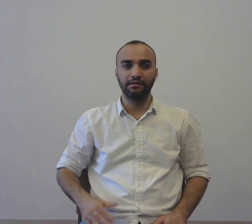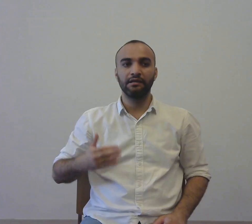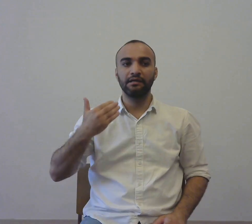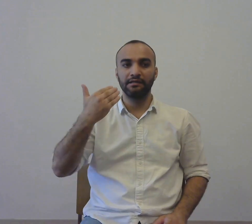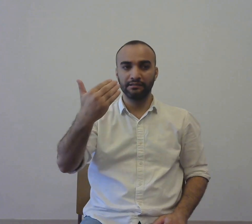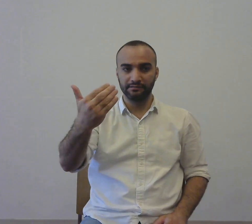siz